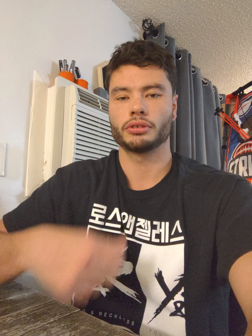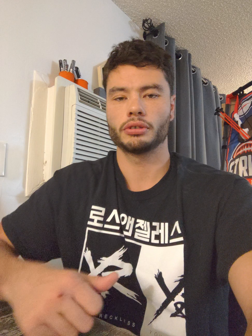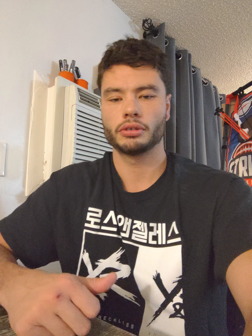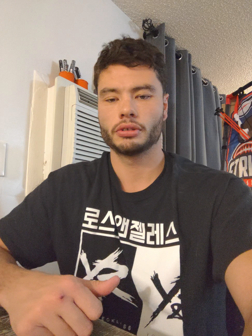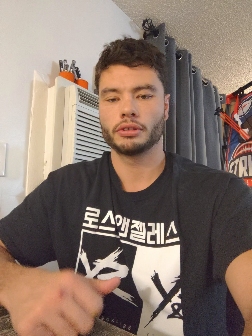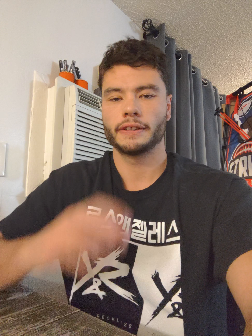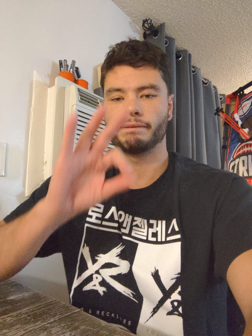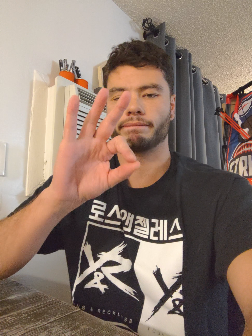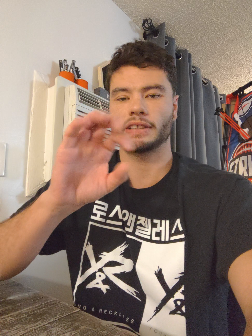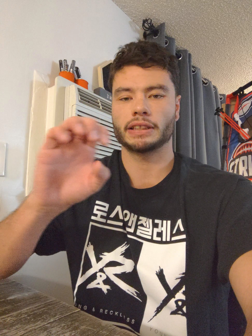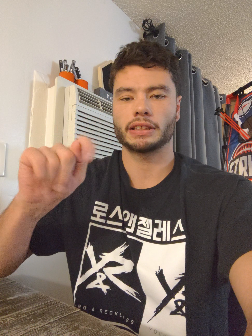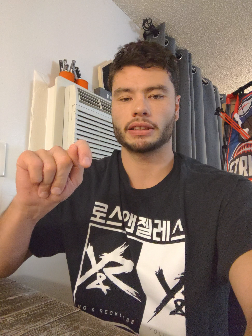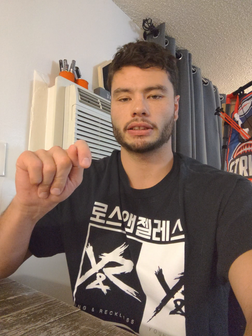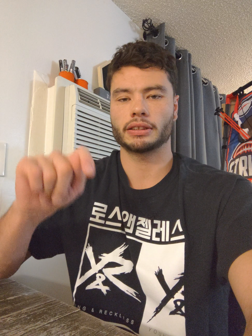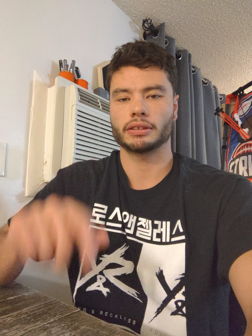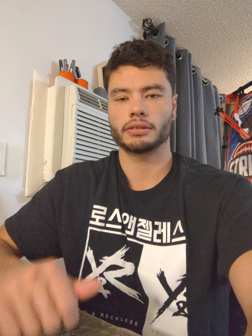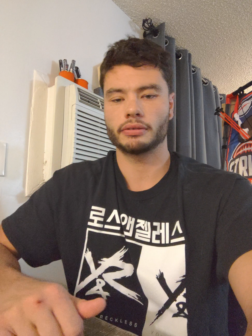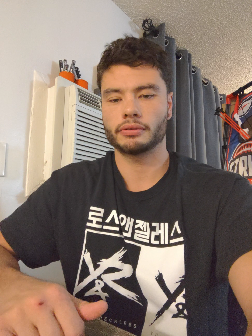feet